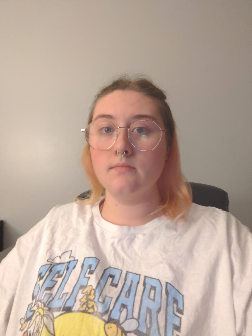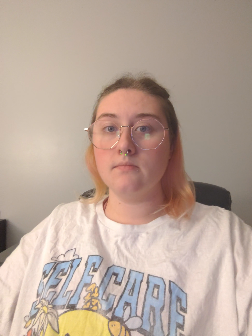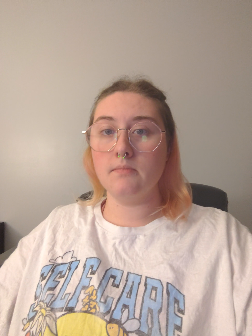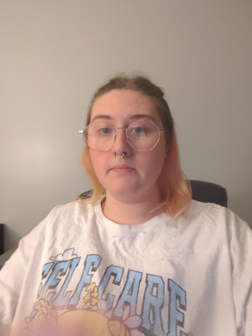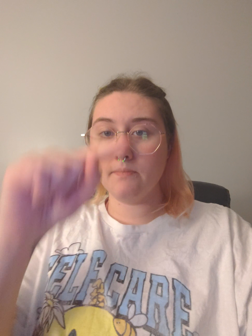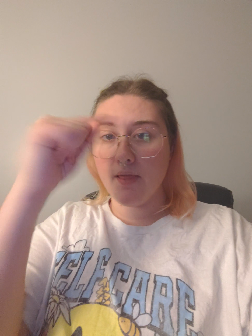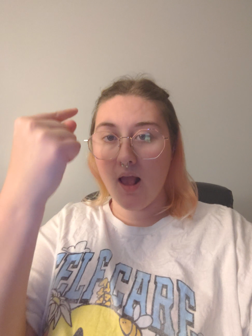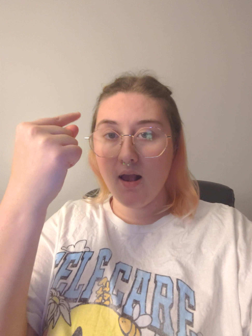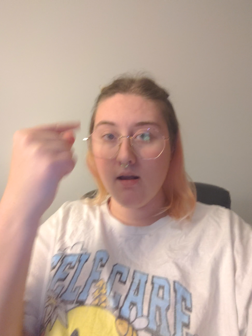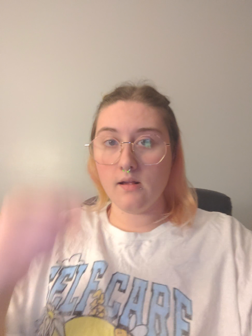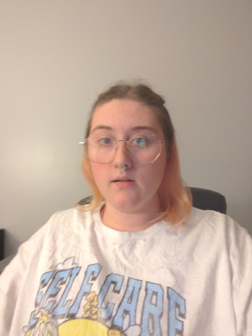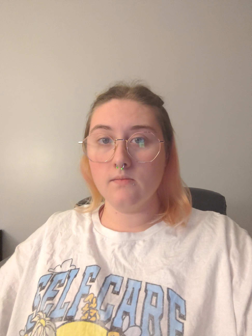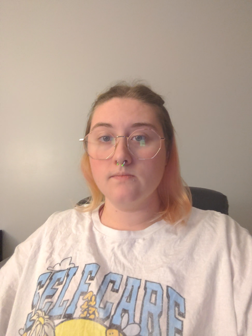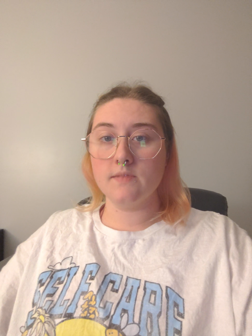black